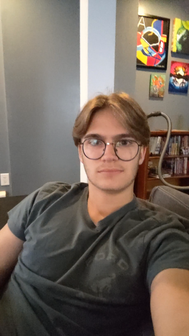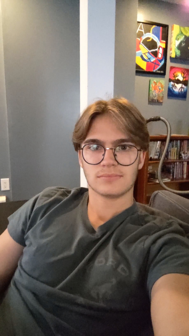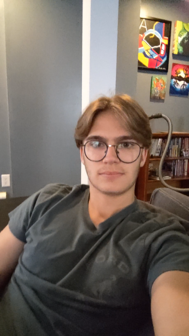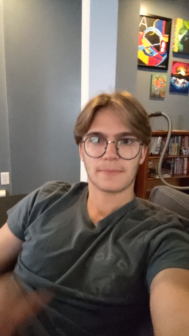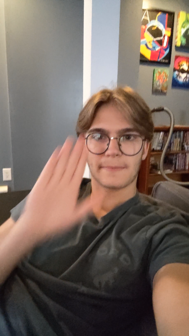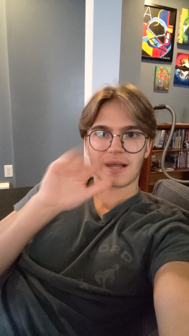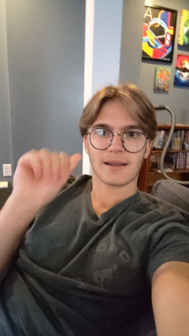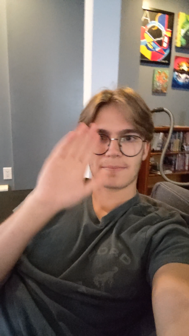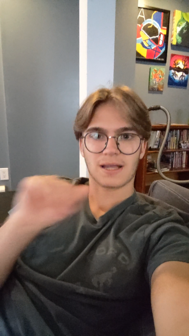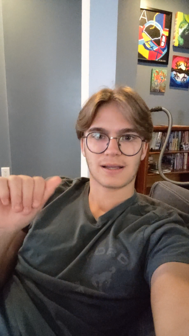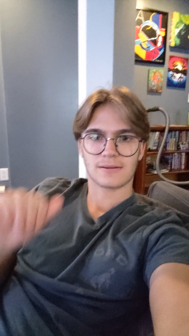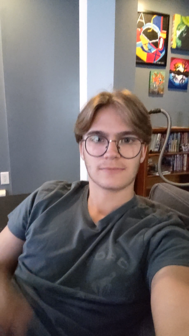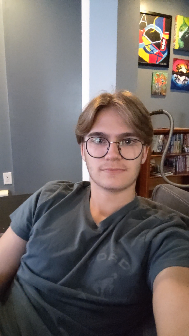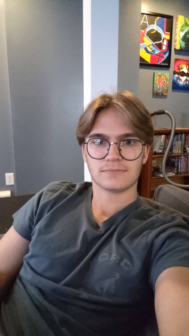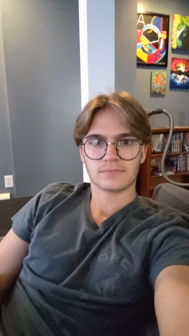baa baa